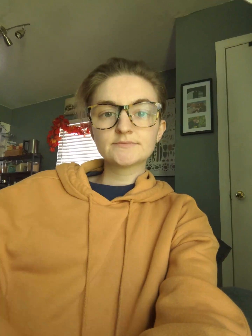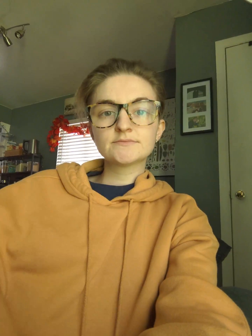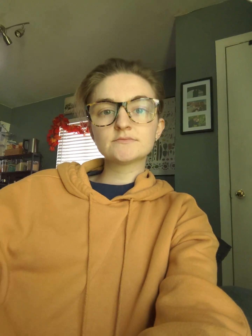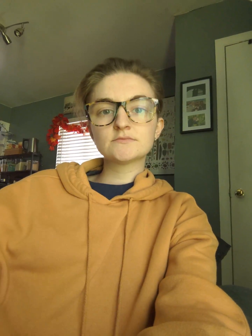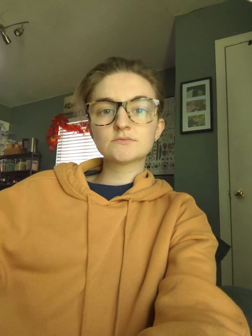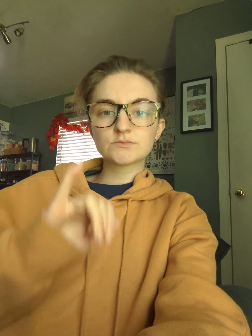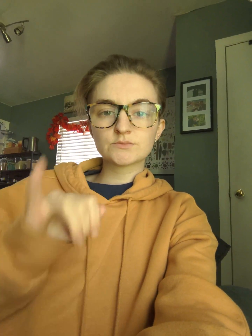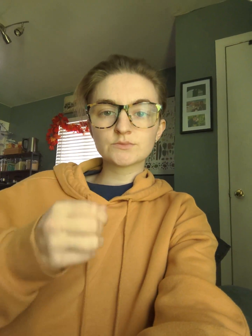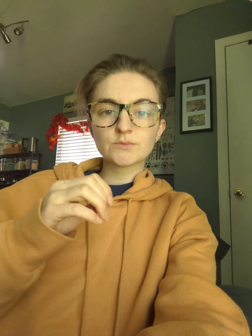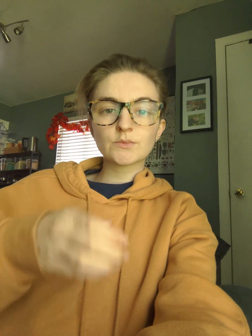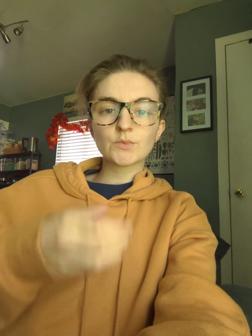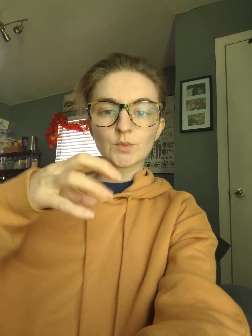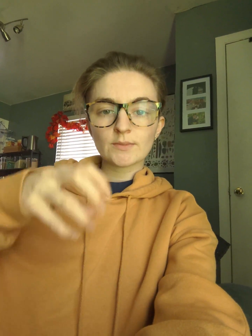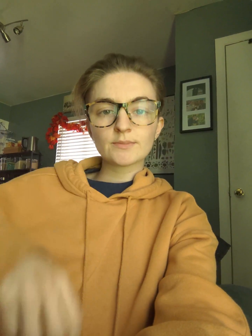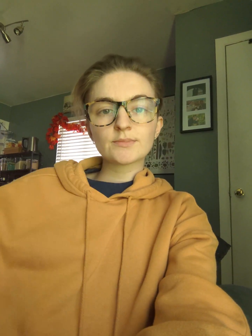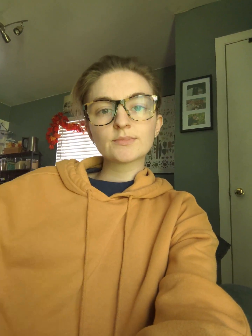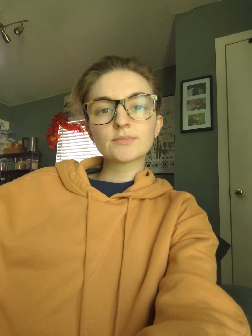jar